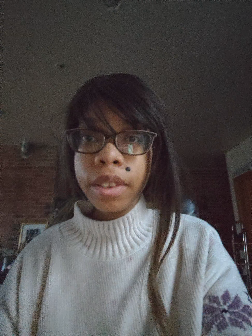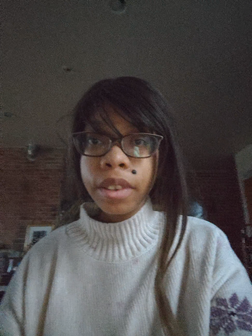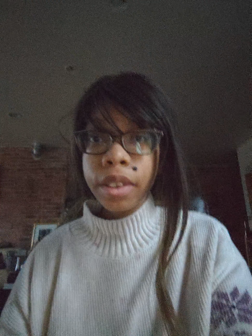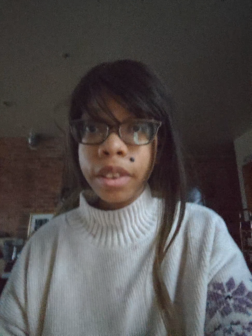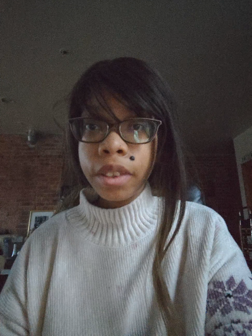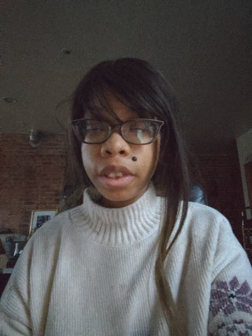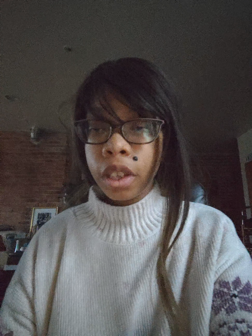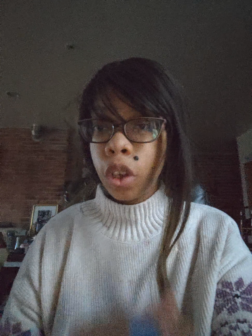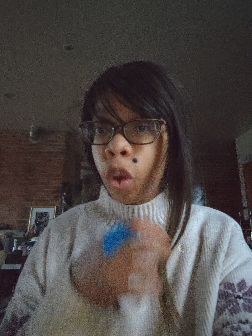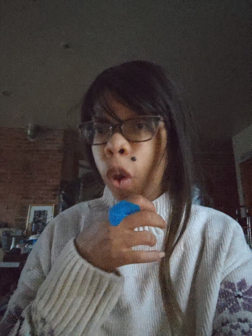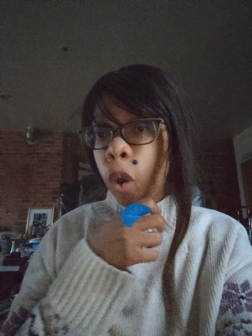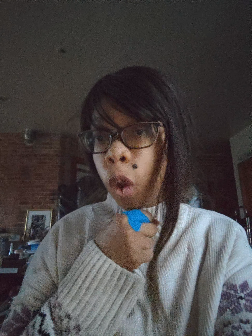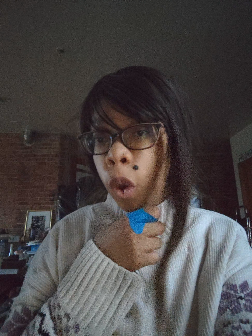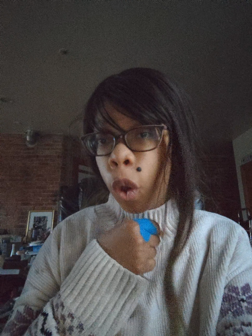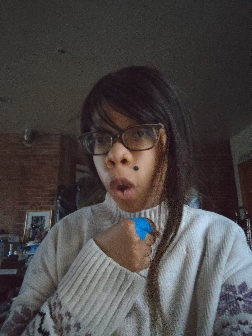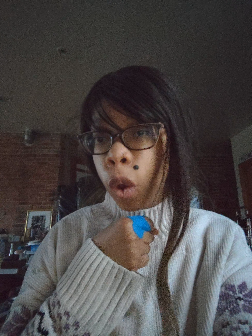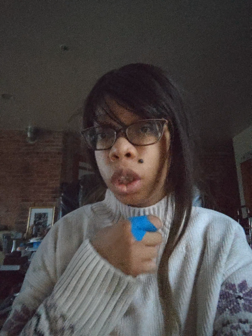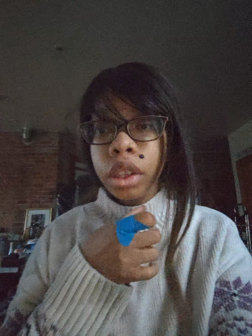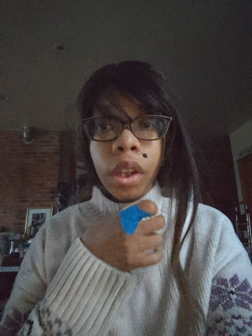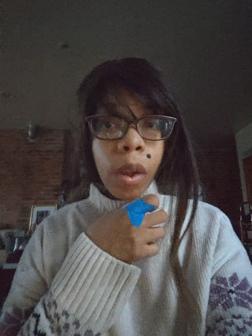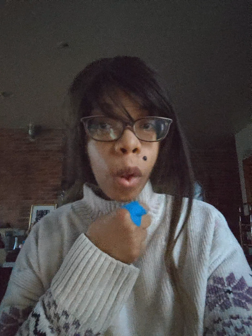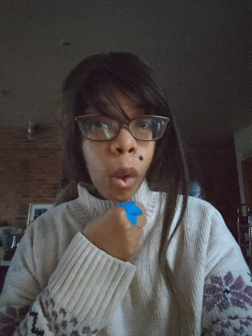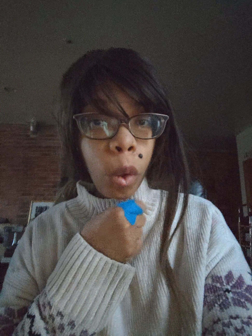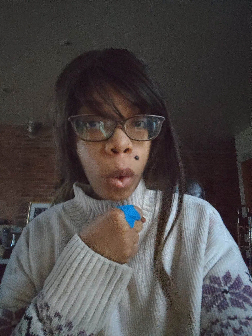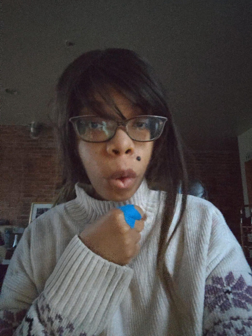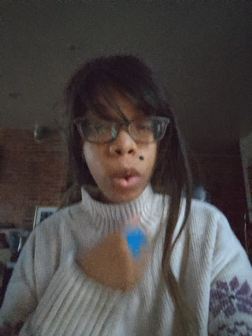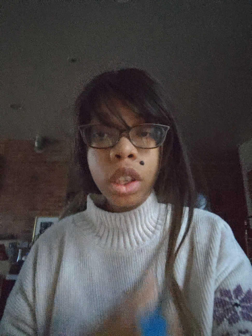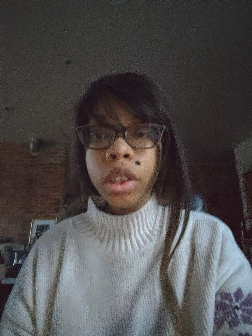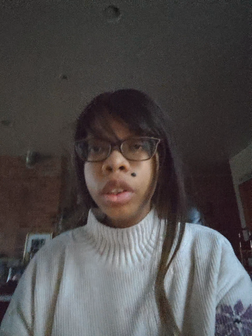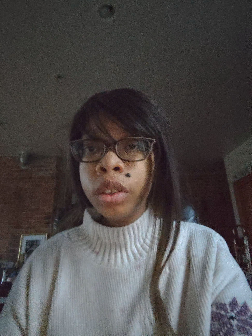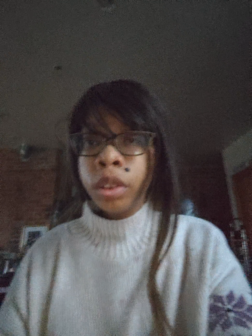orange